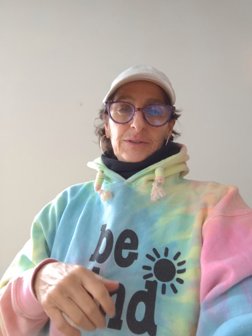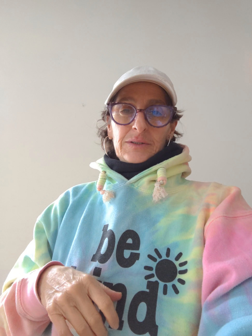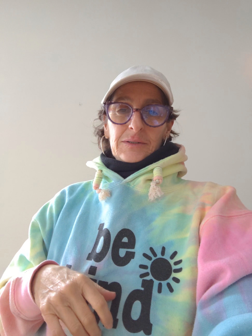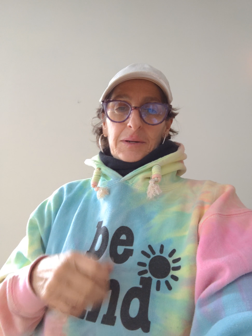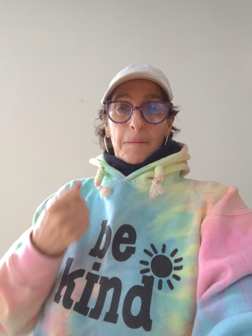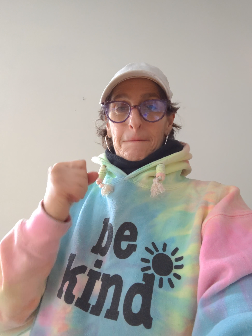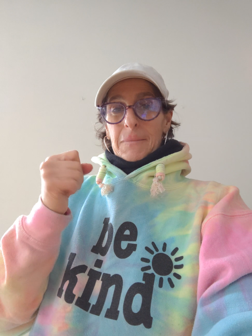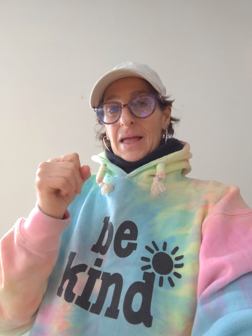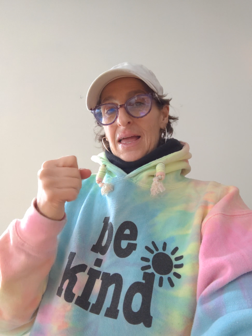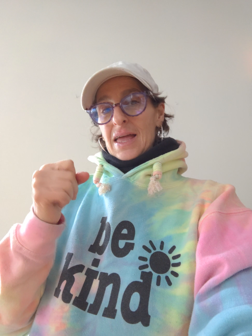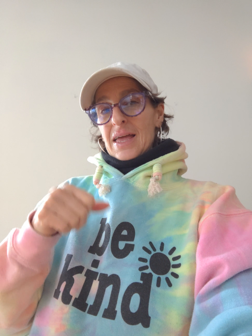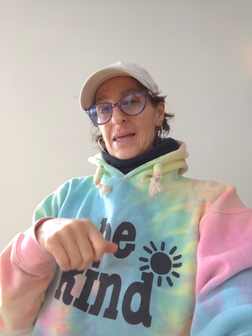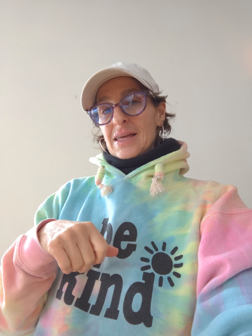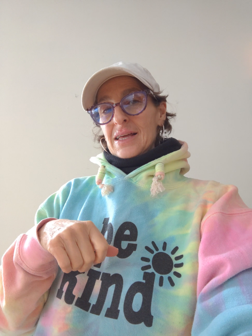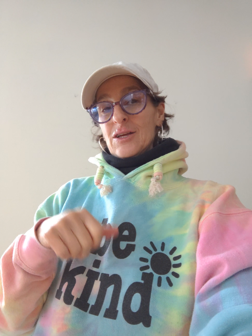make